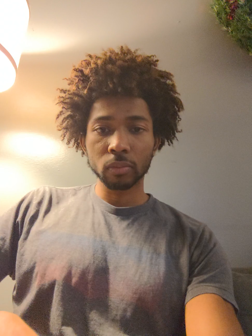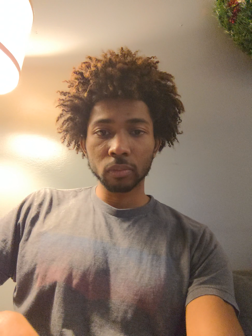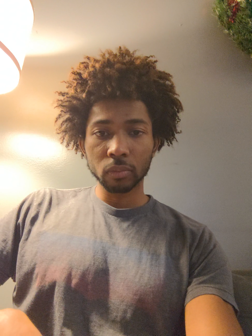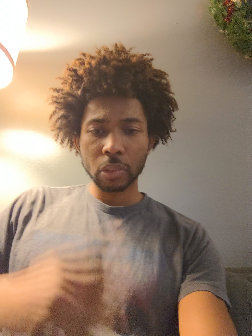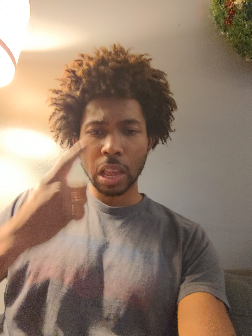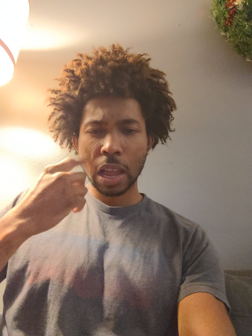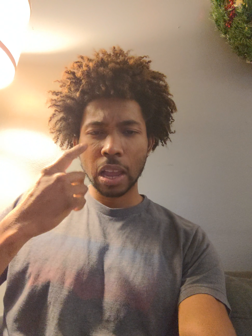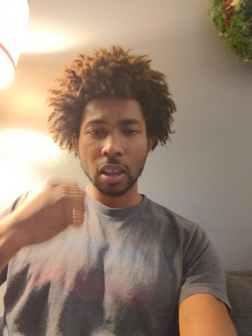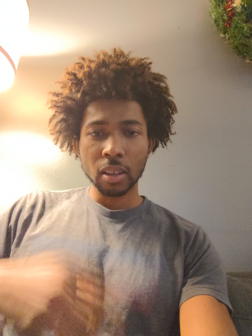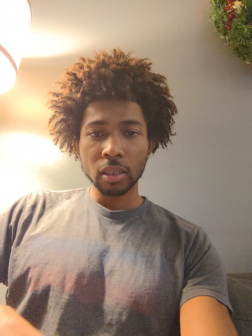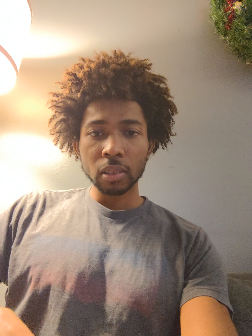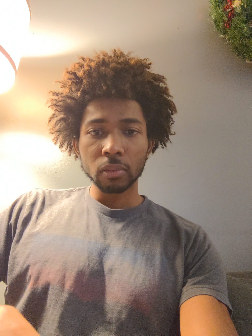cry